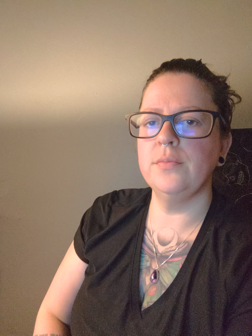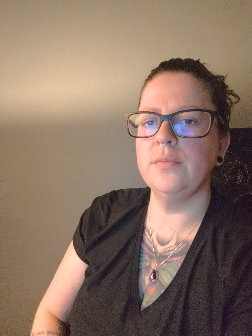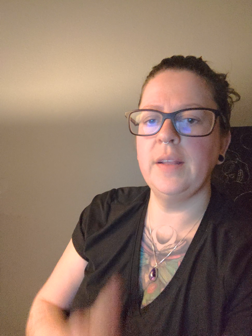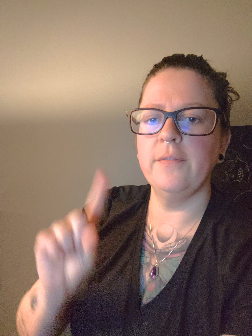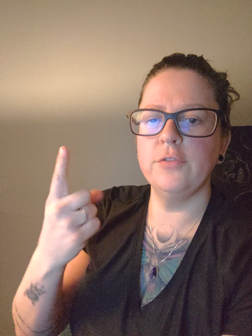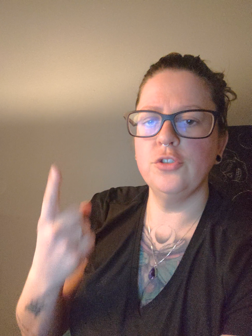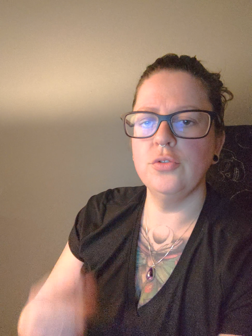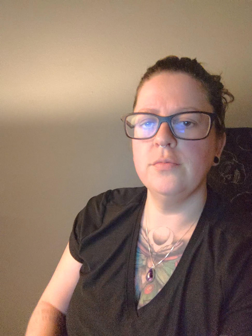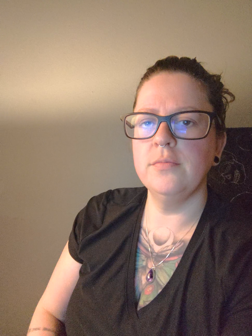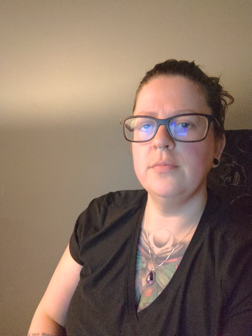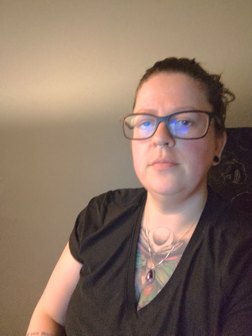first